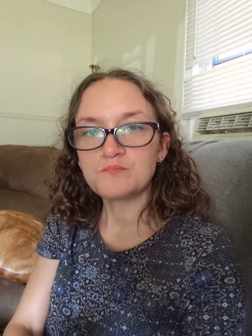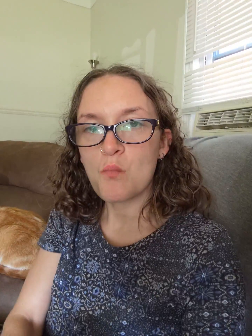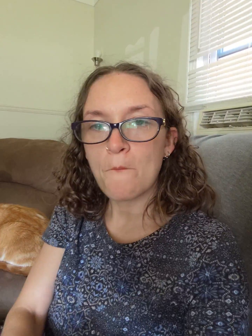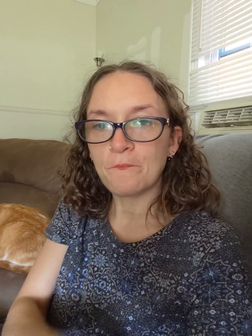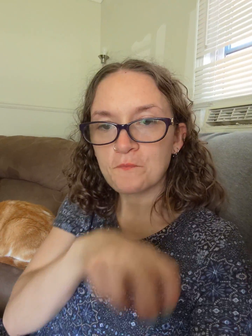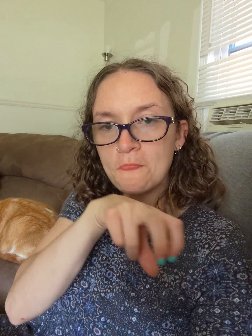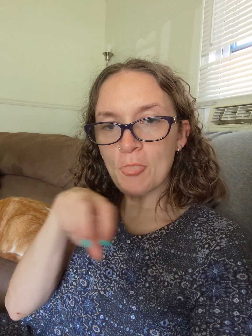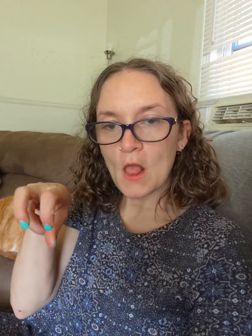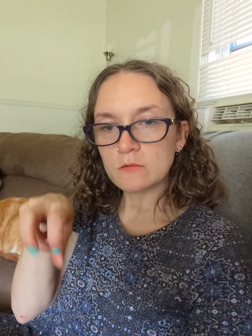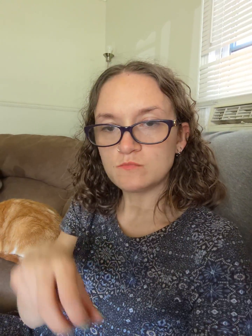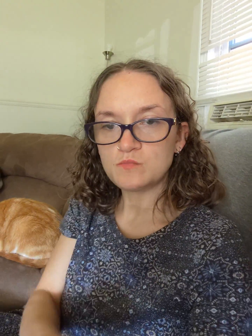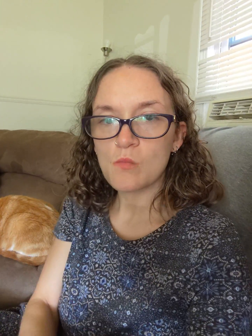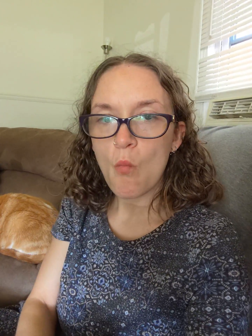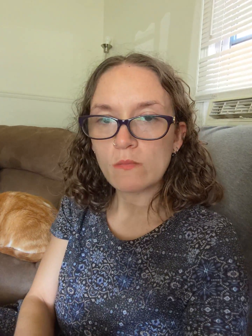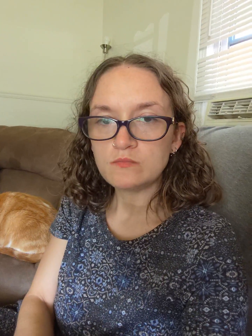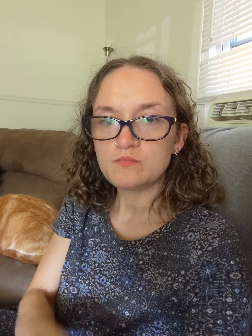porch